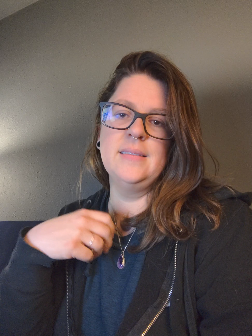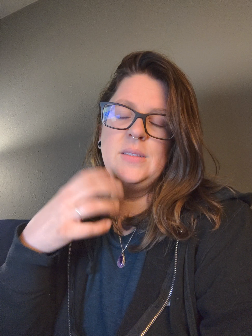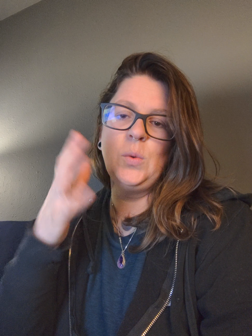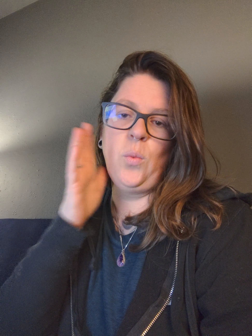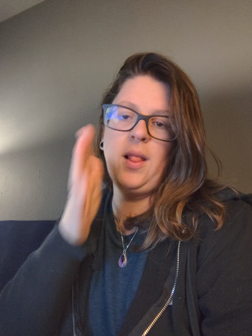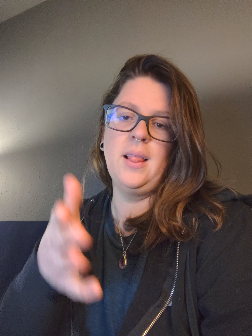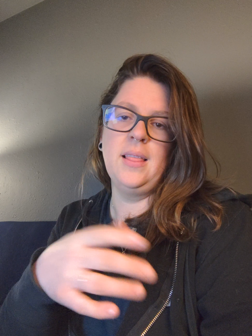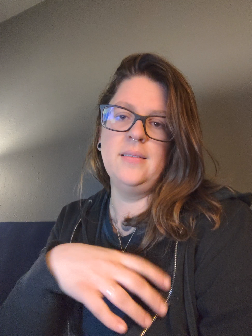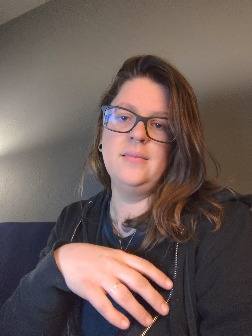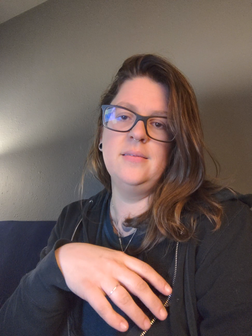will